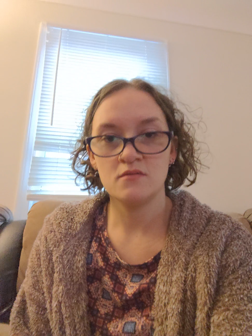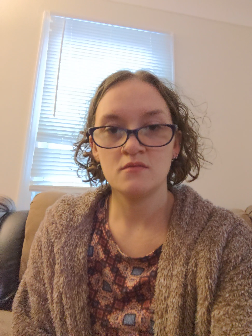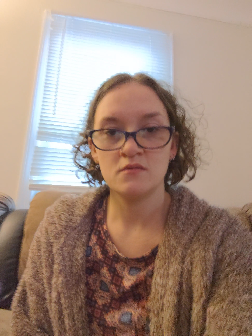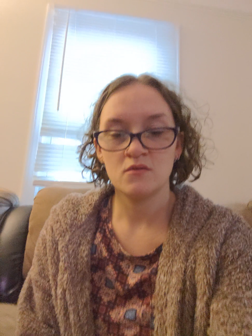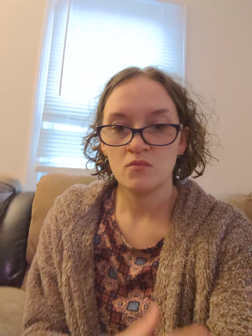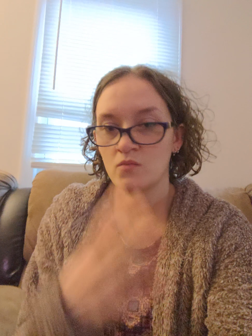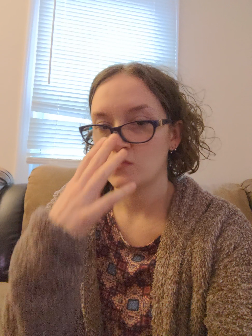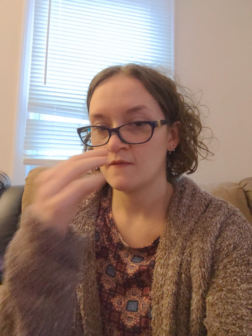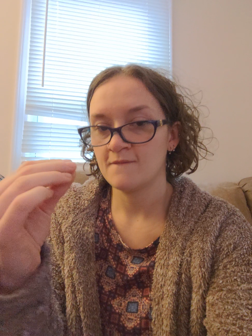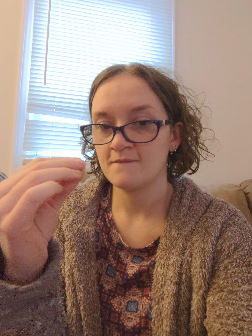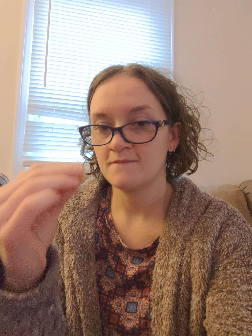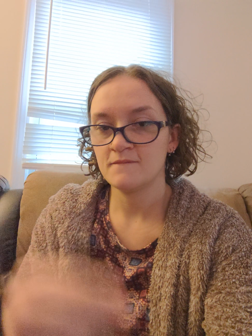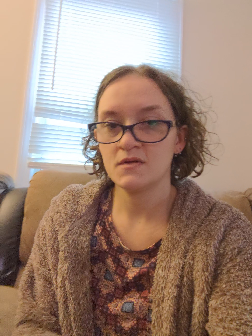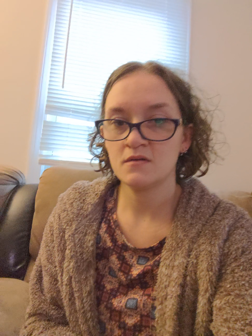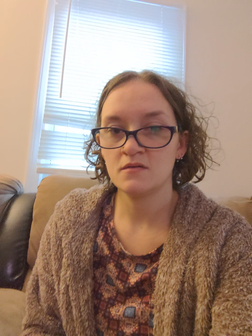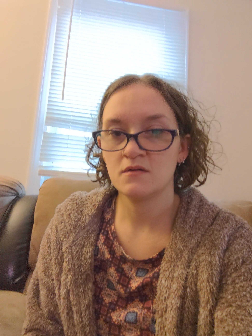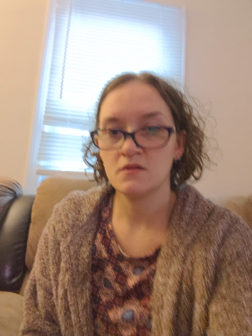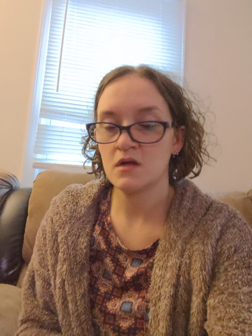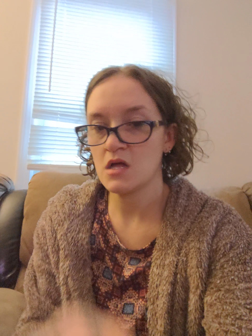wolf